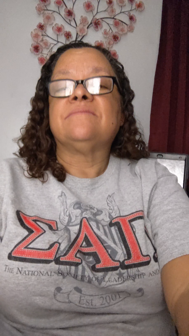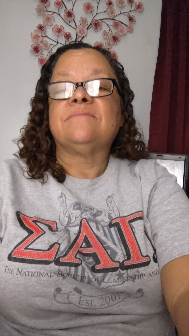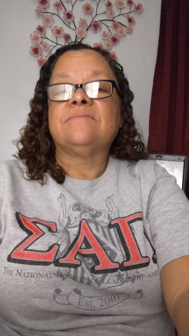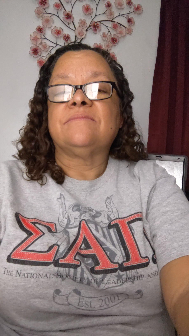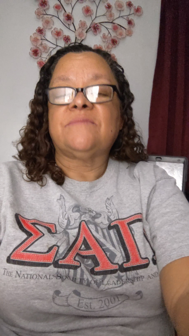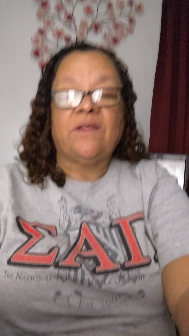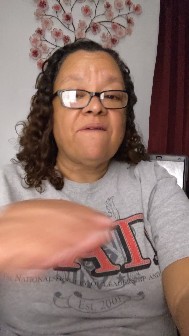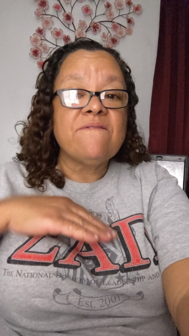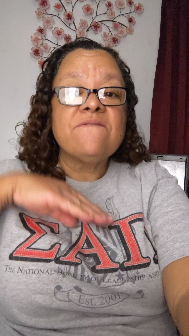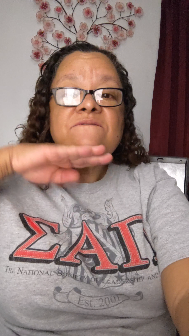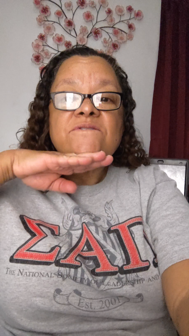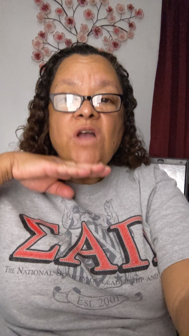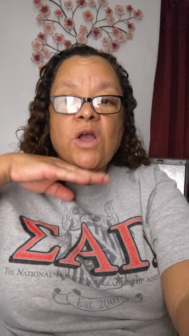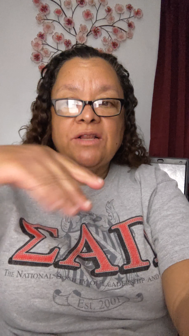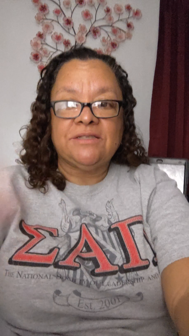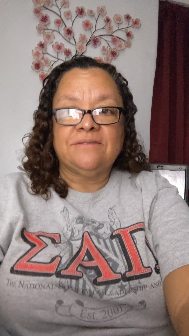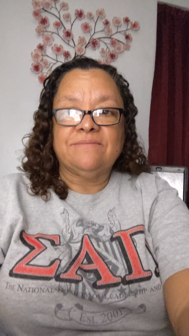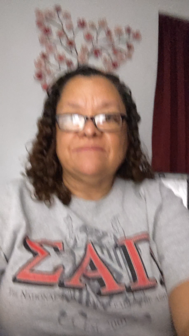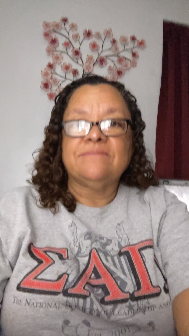full